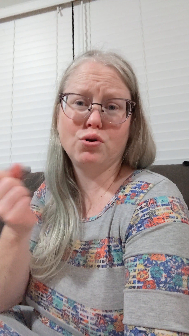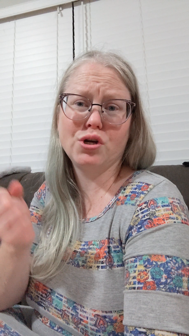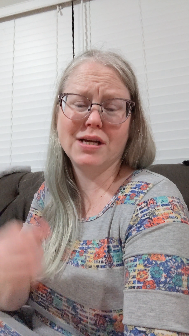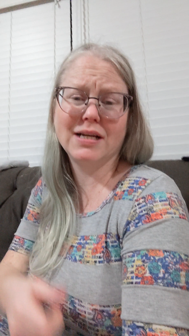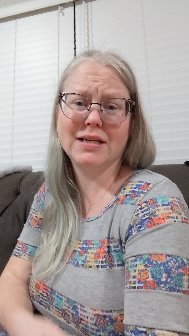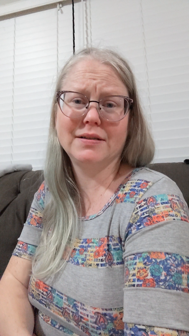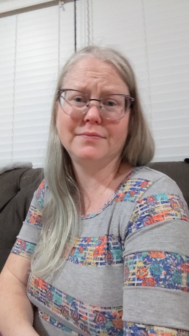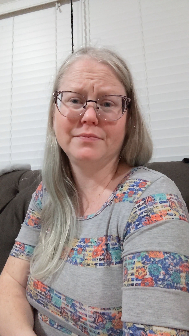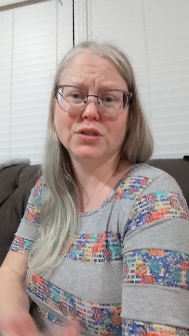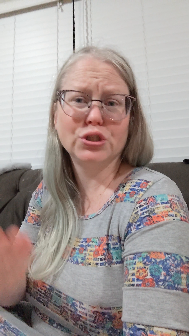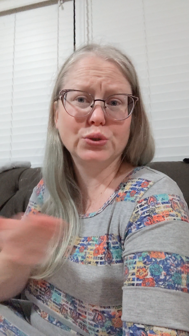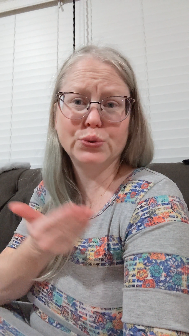new